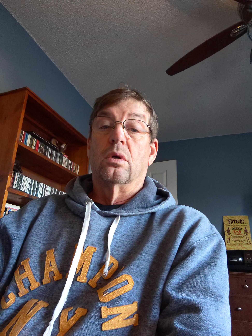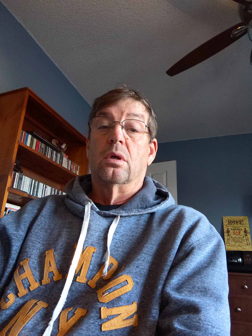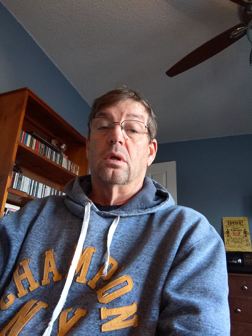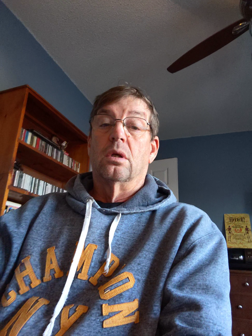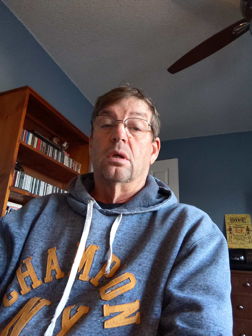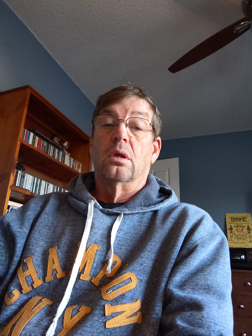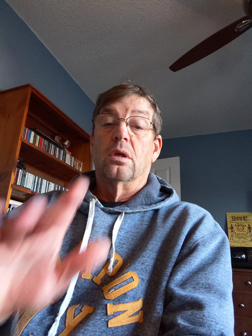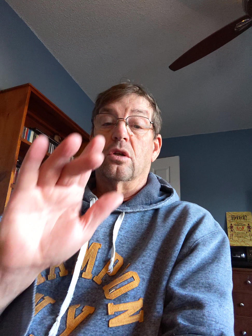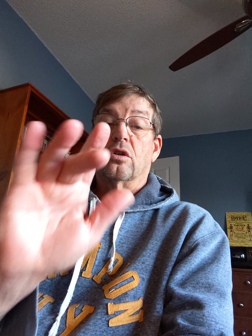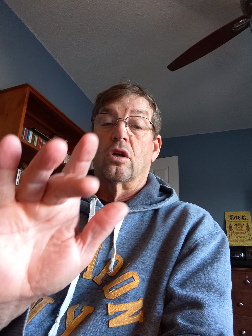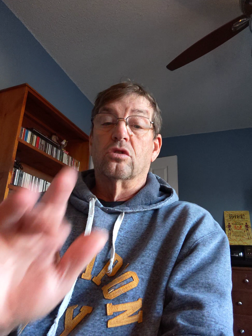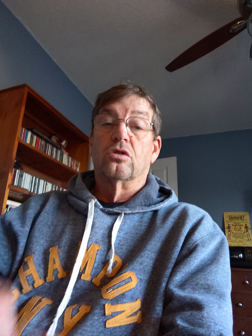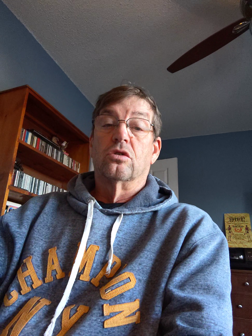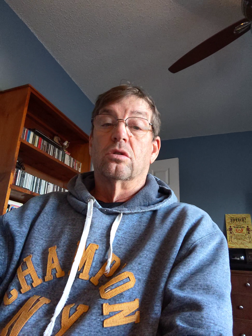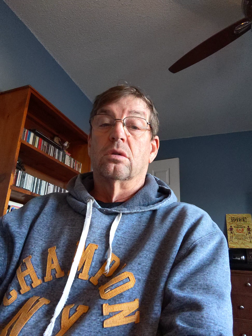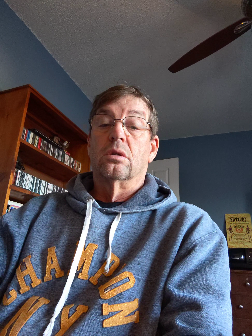touch